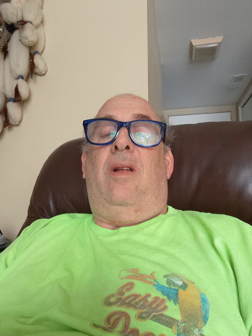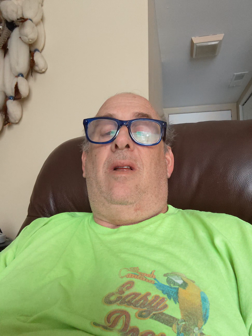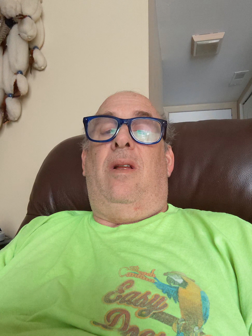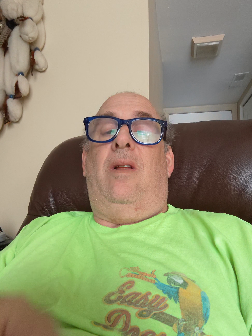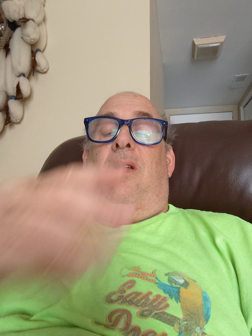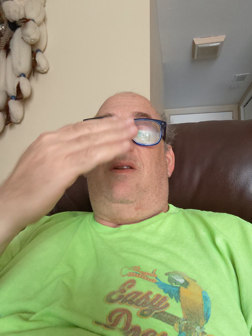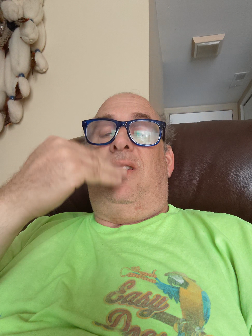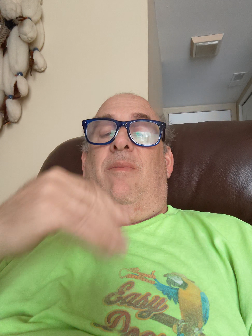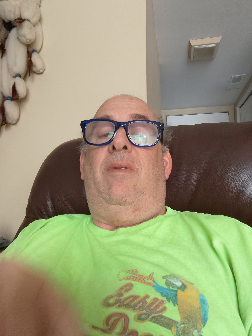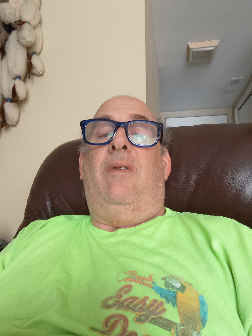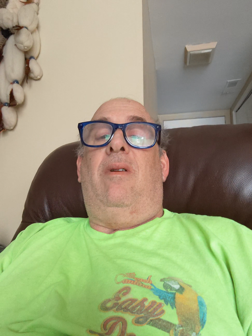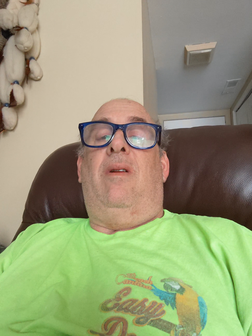sleep